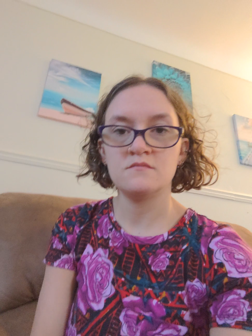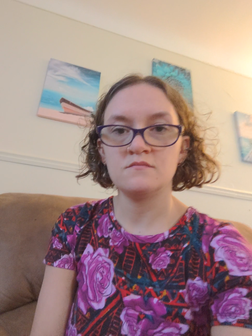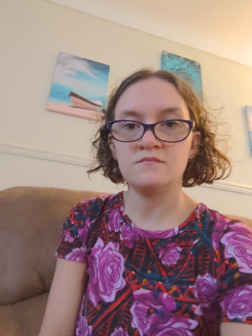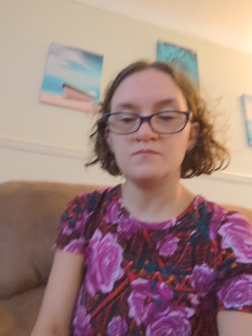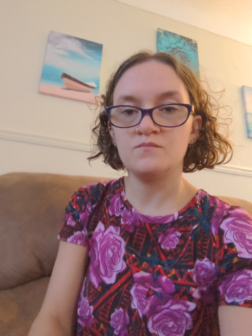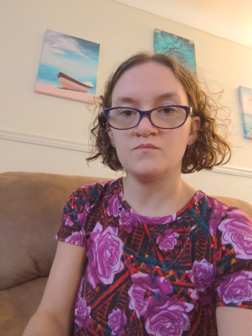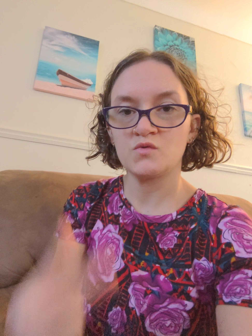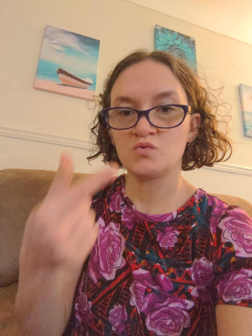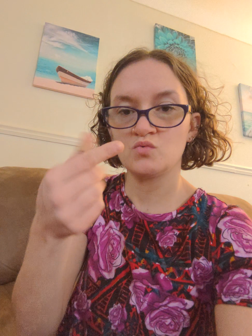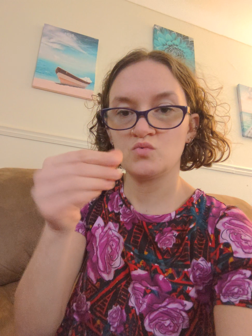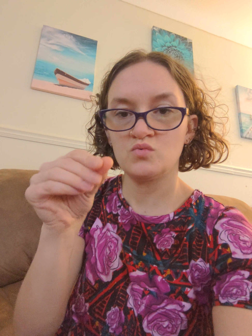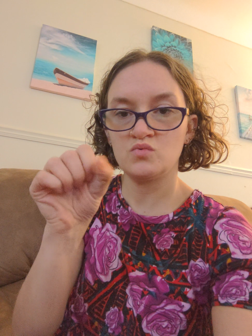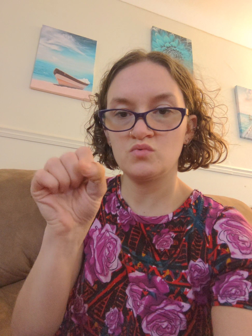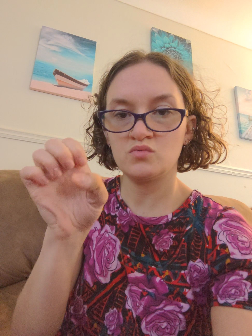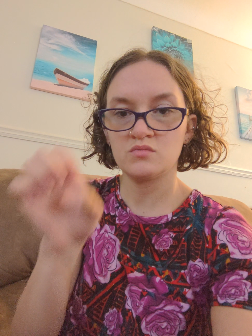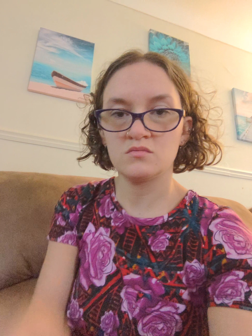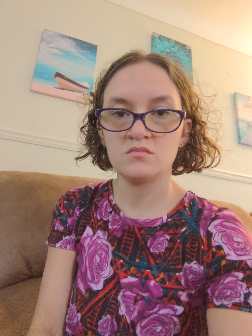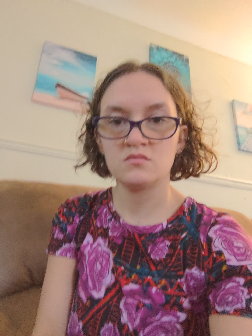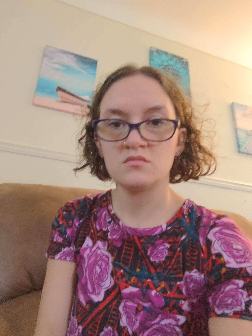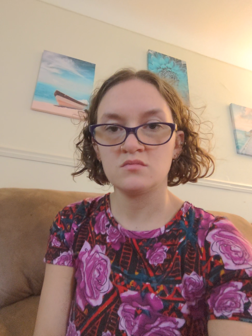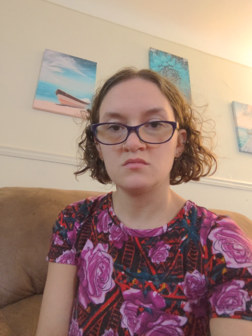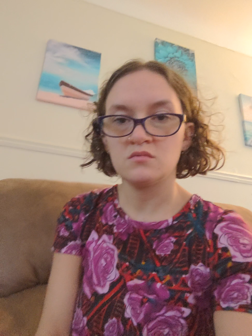goose